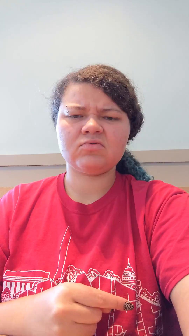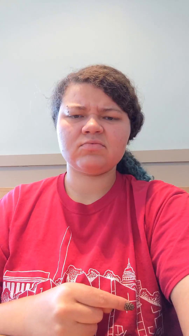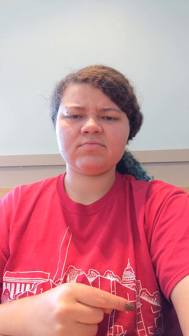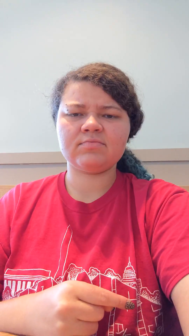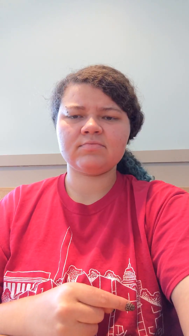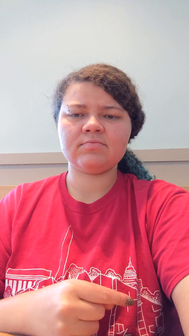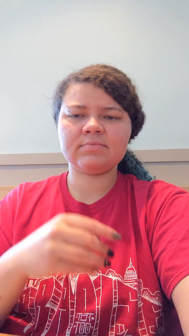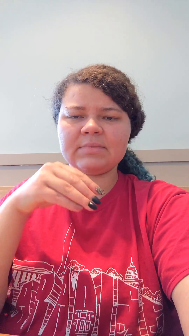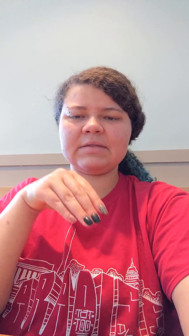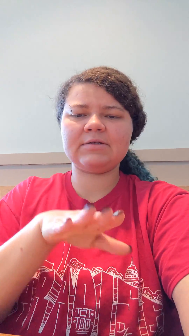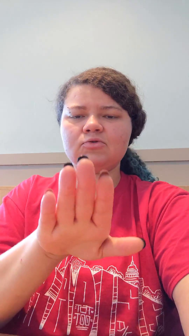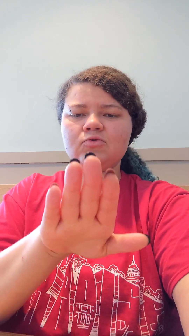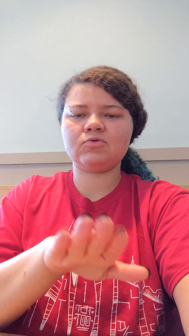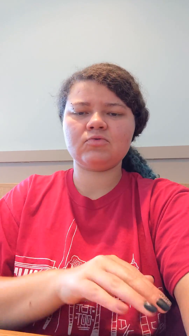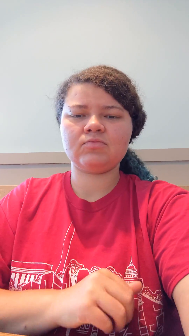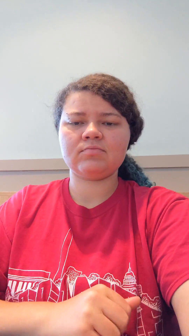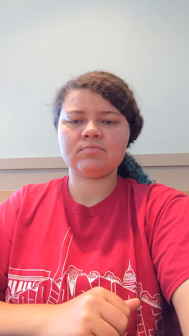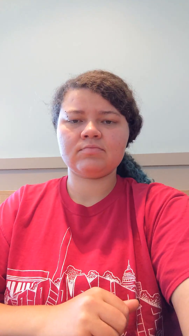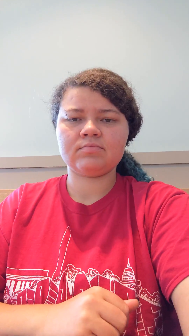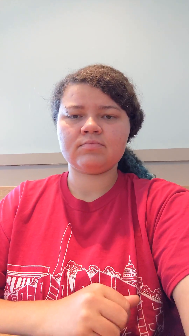enter